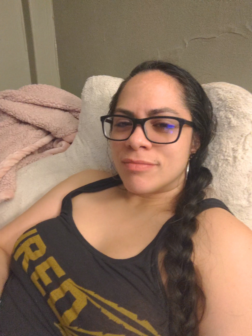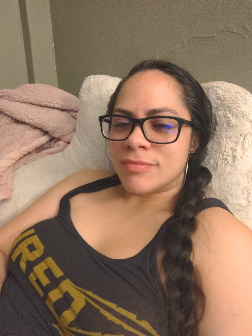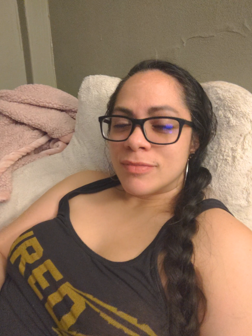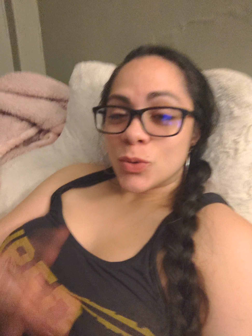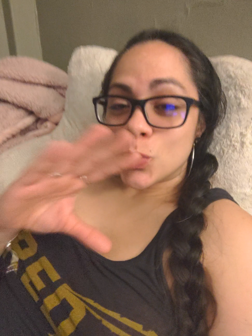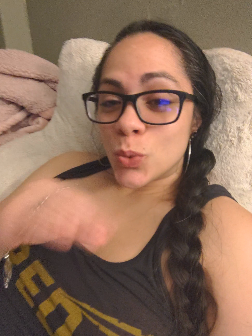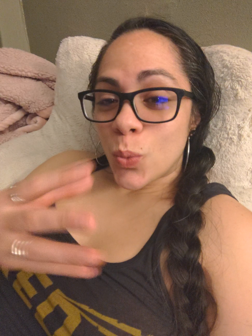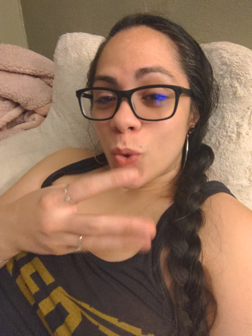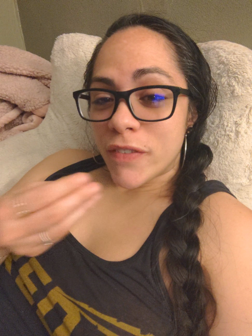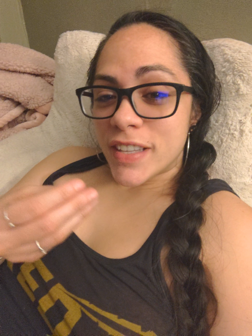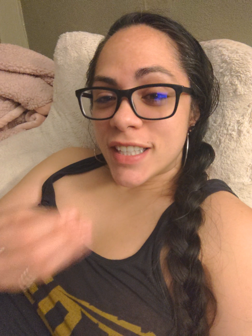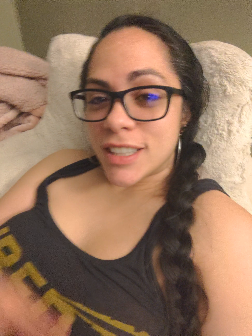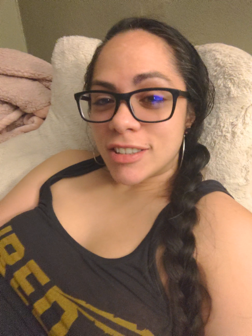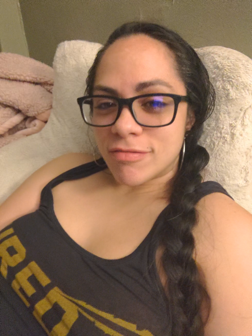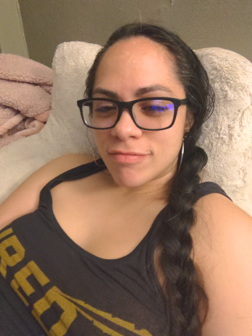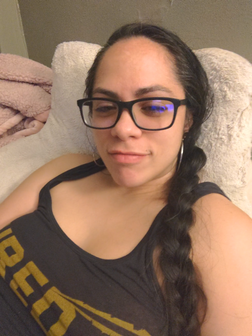story